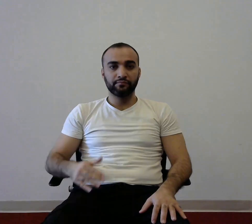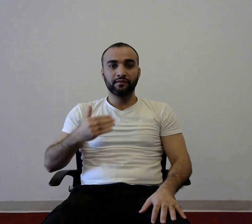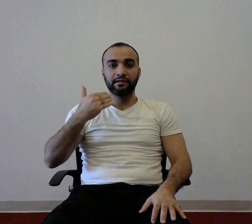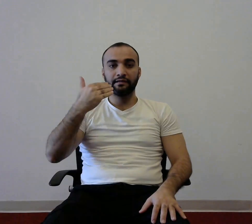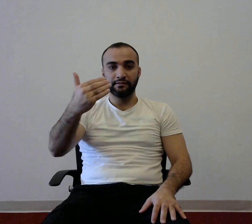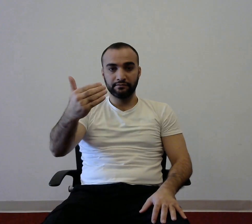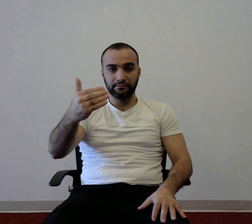sizin